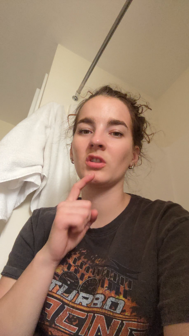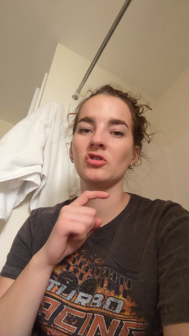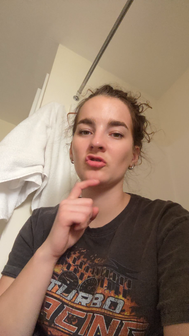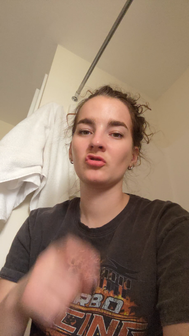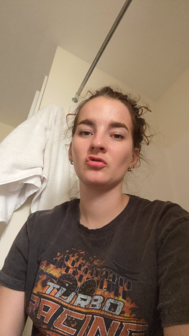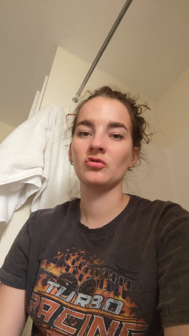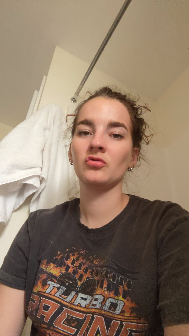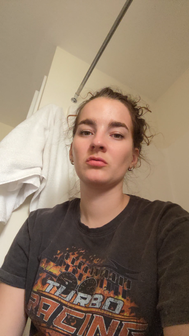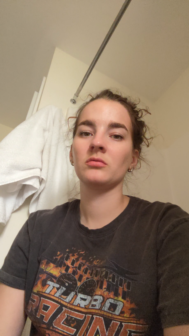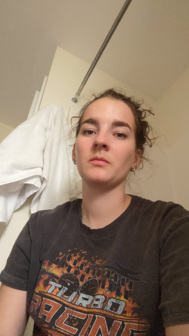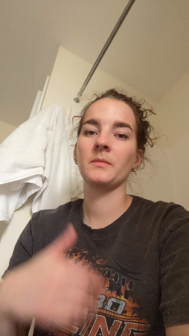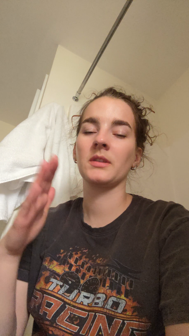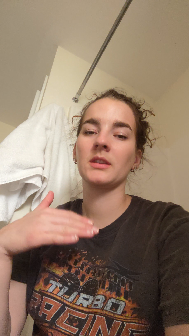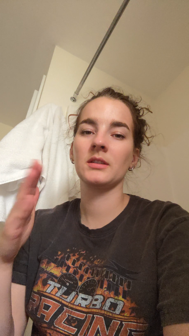build